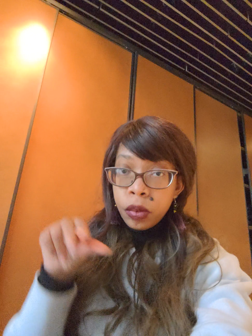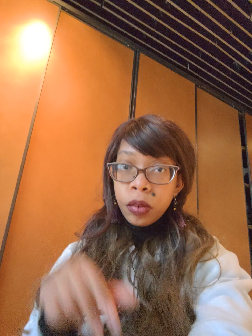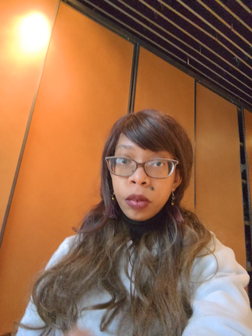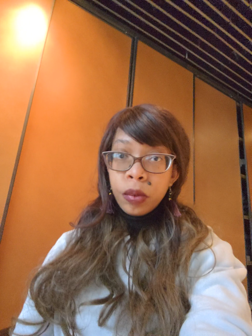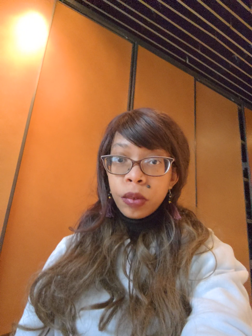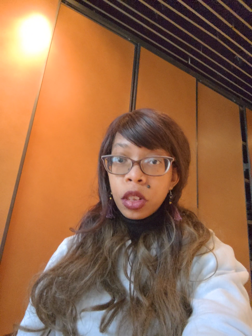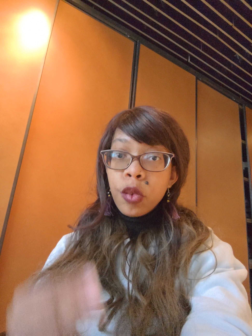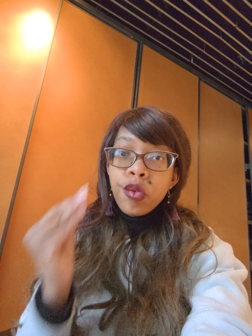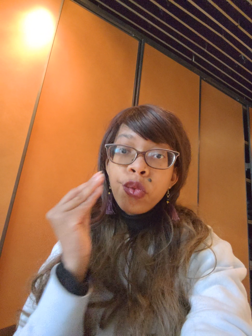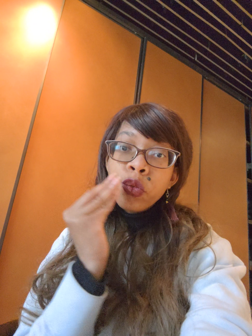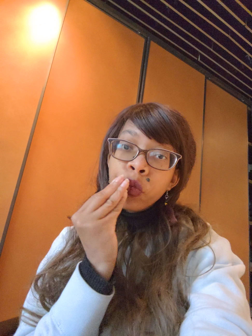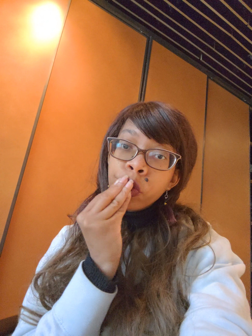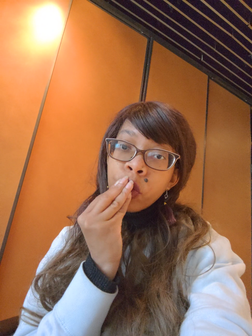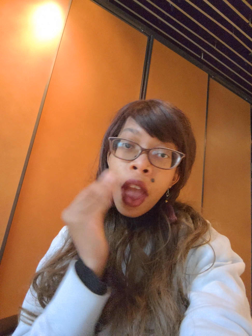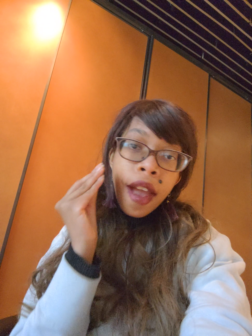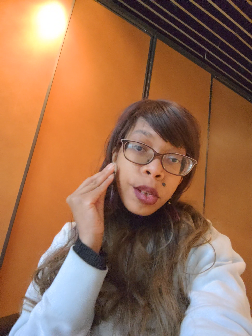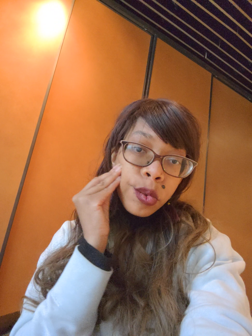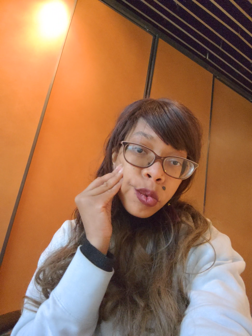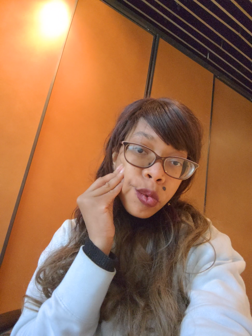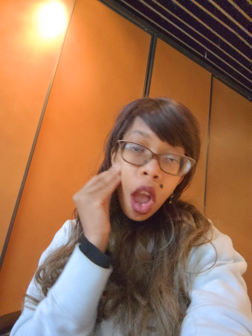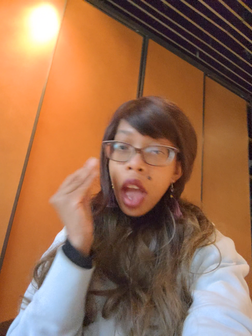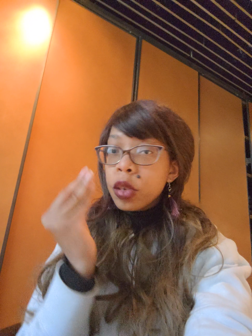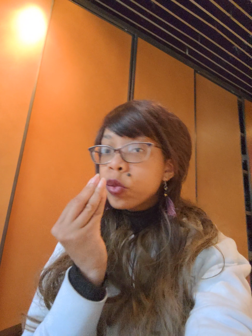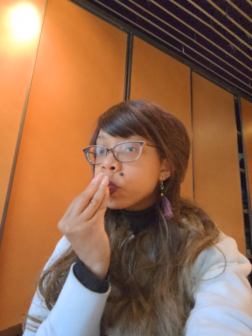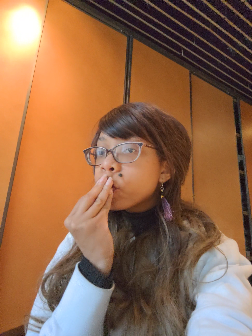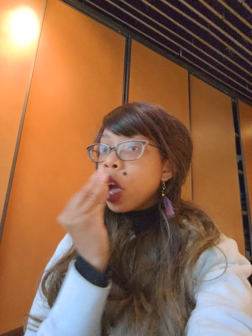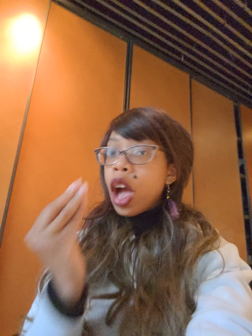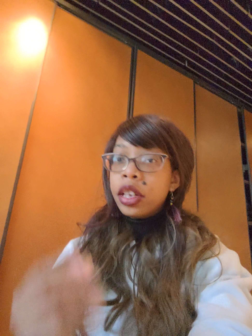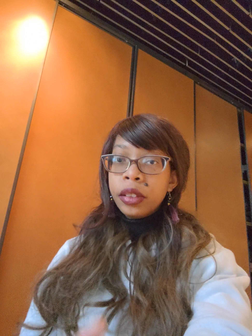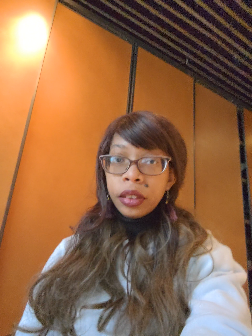kiss